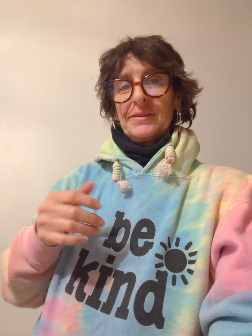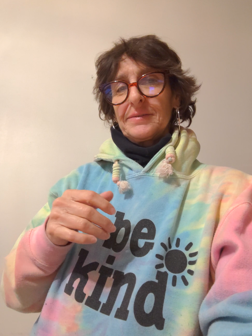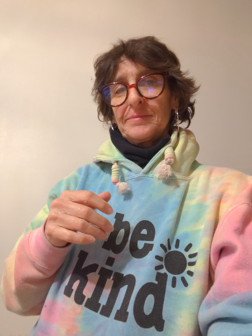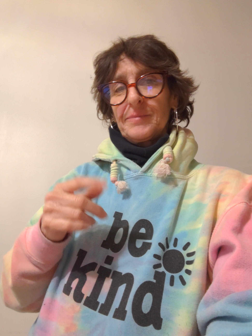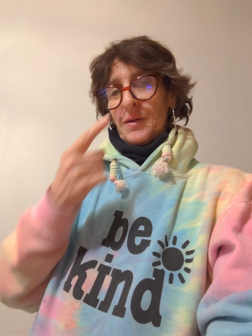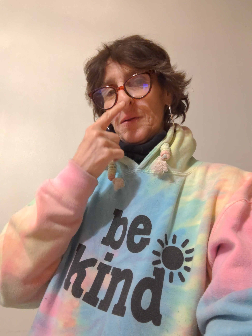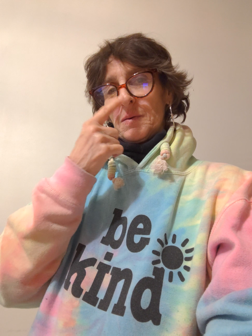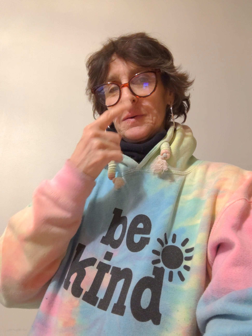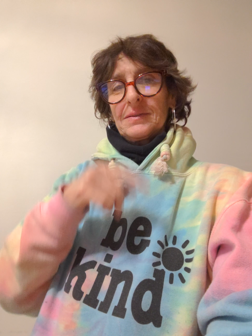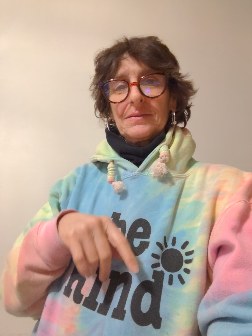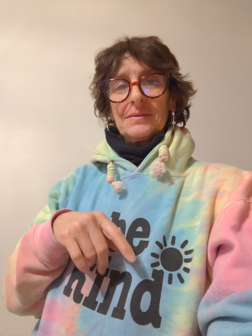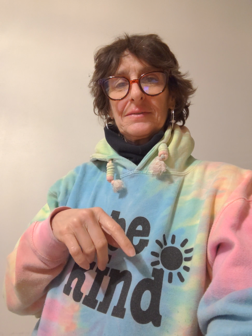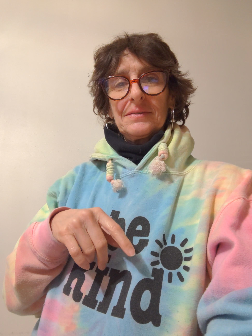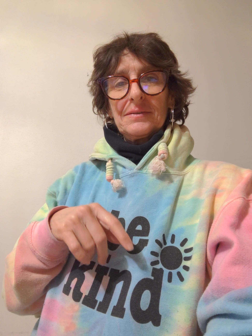nose